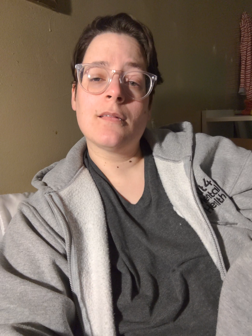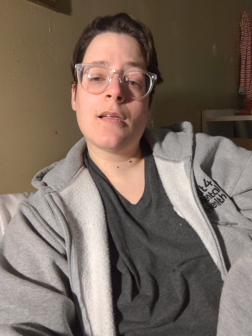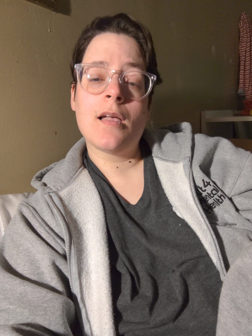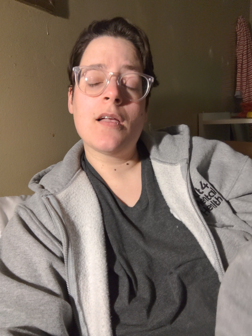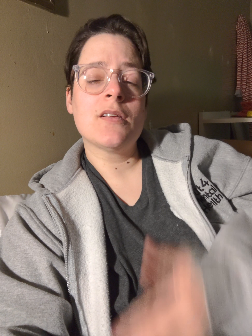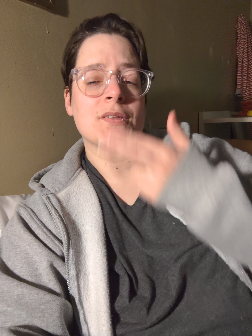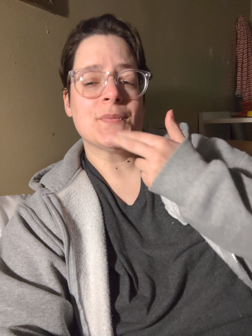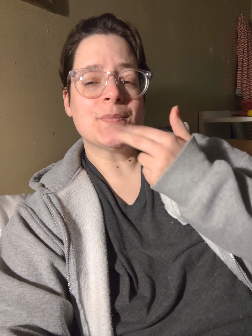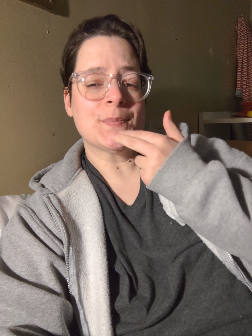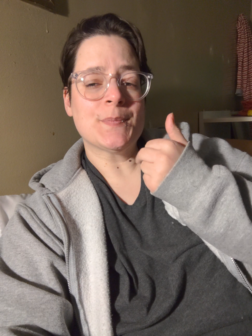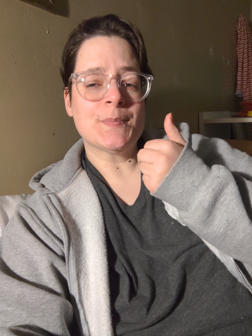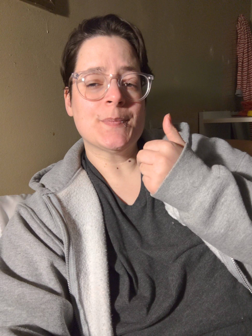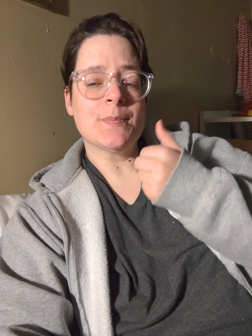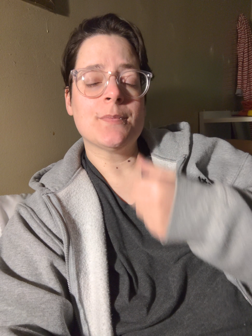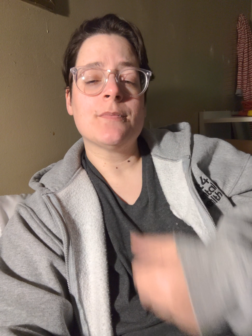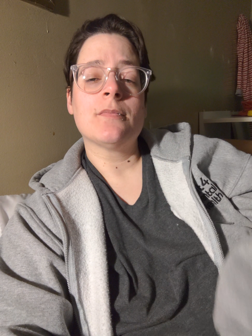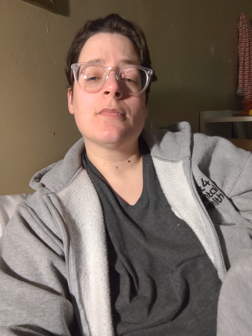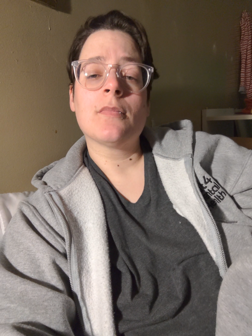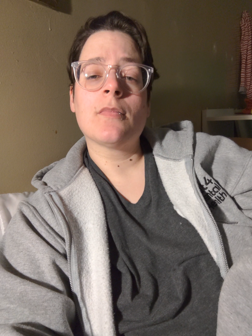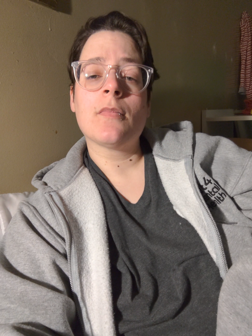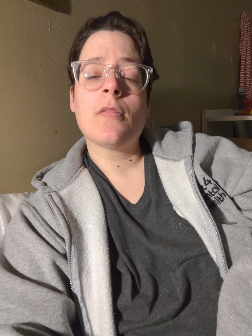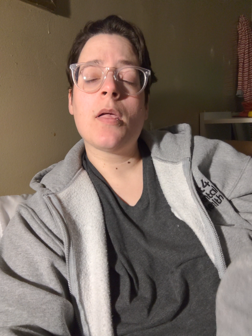cute